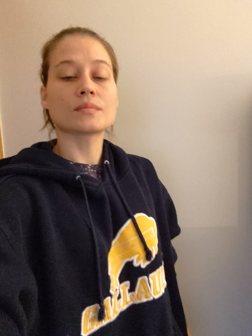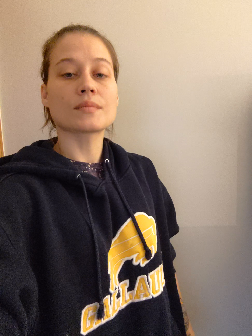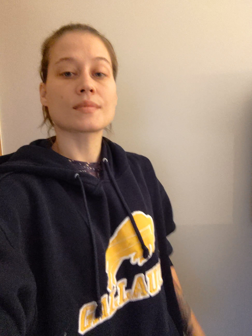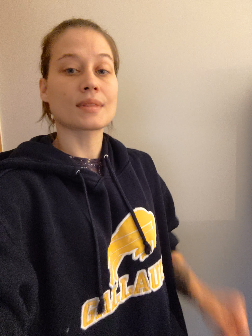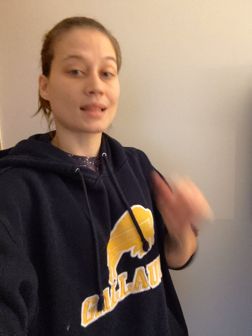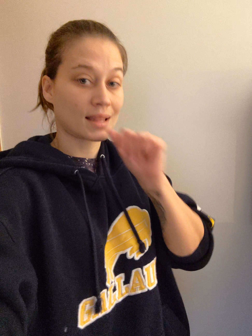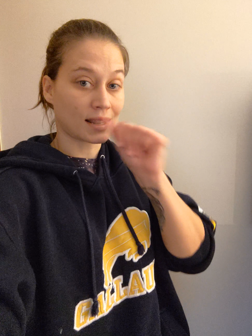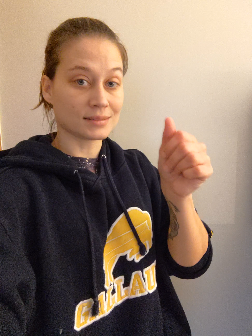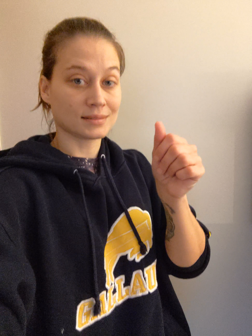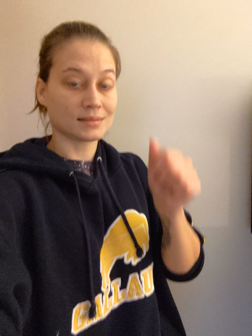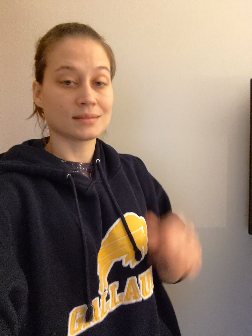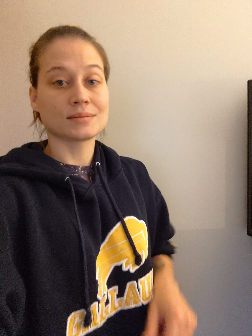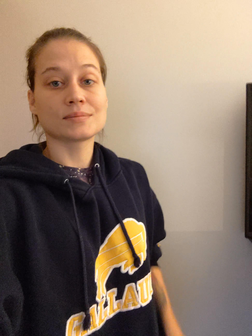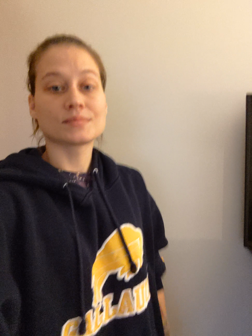nuts